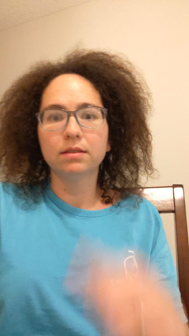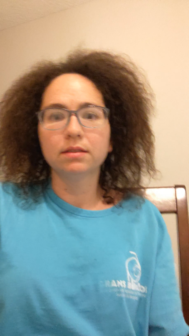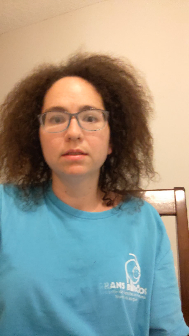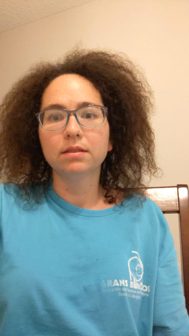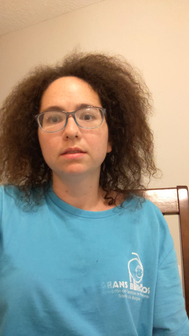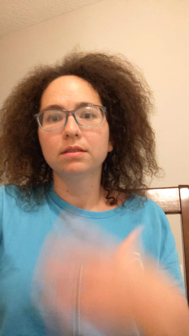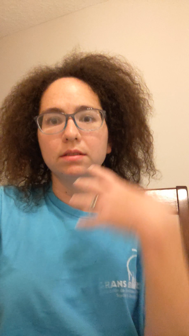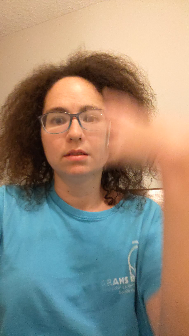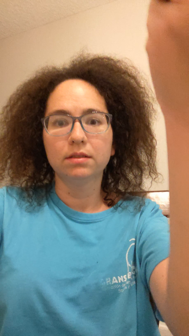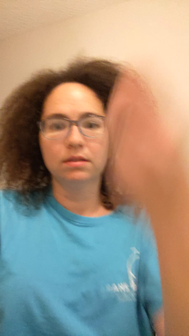going to